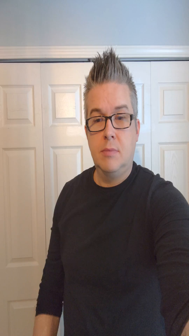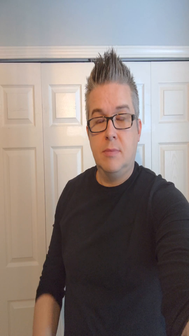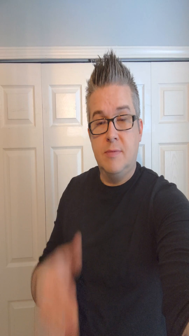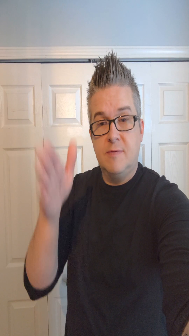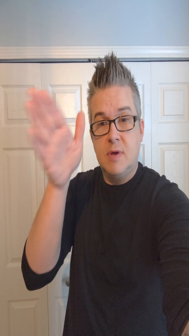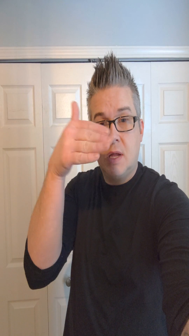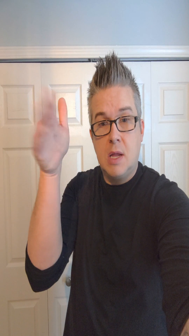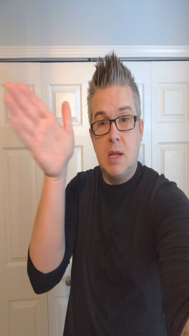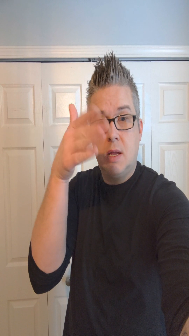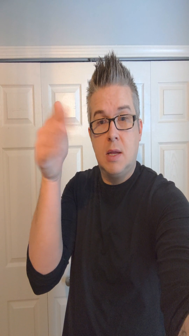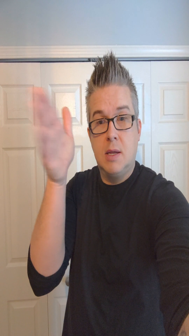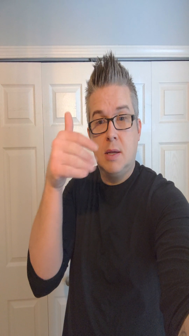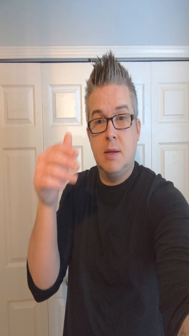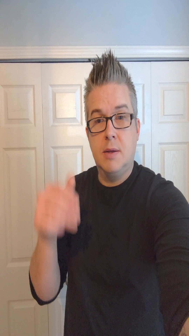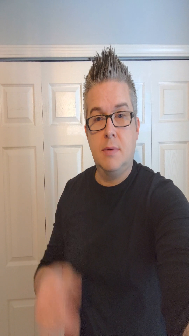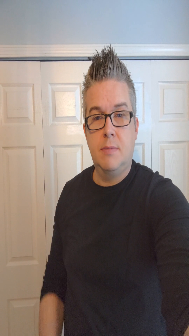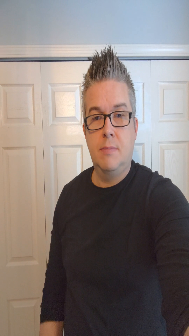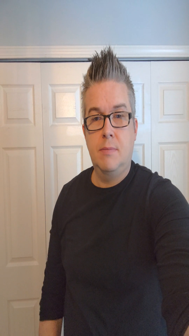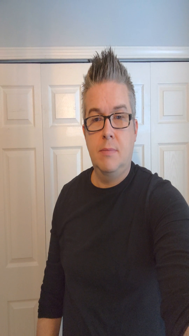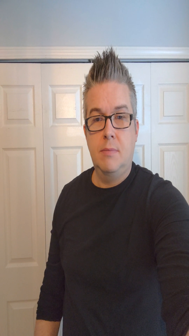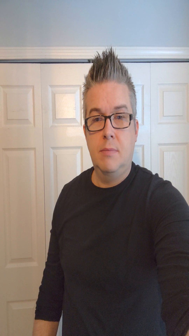flag